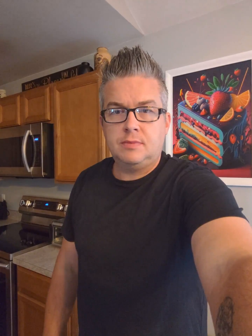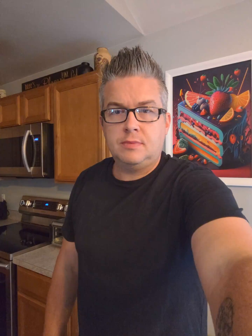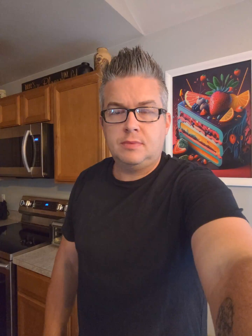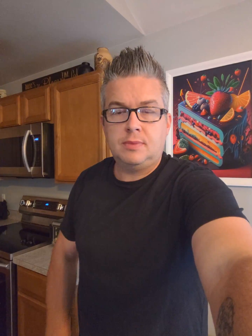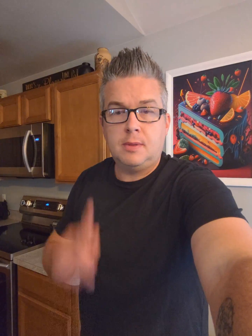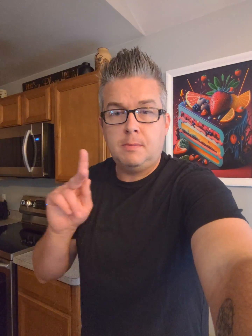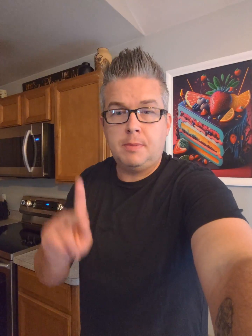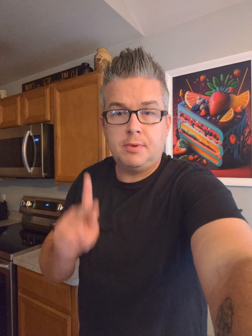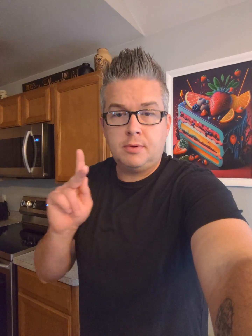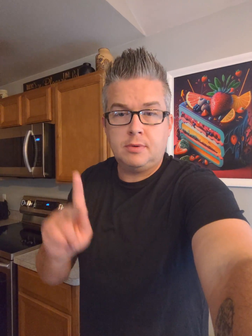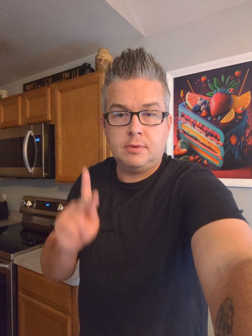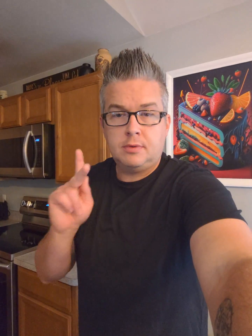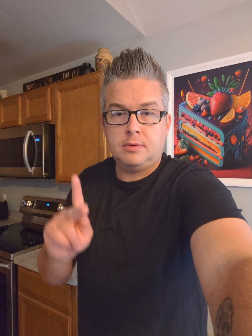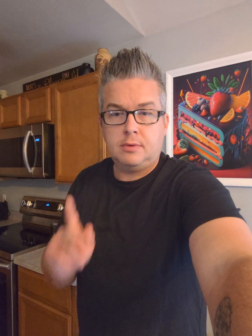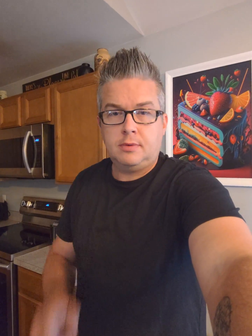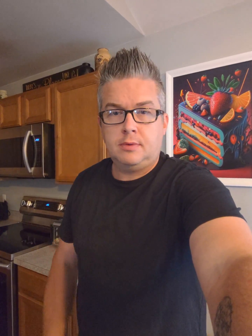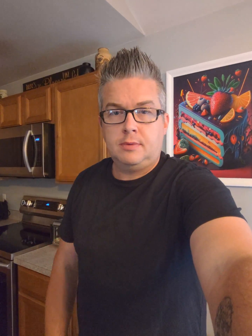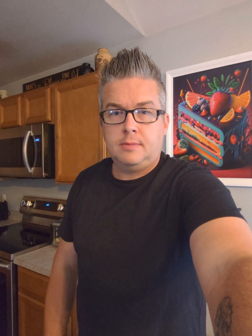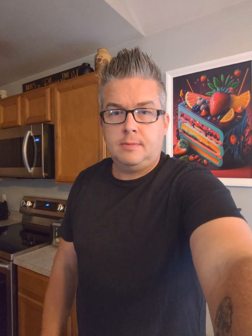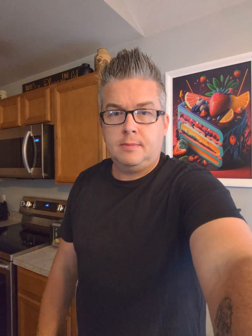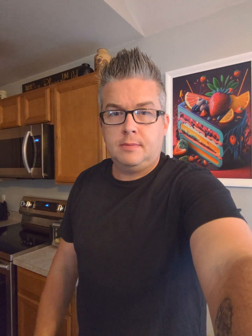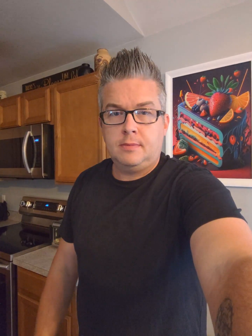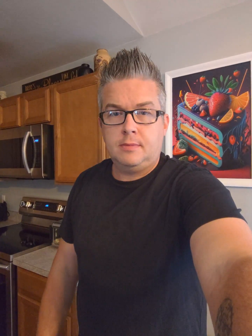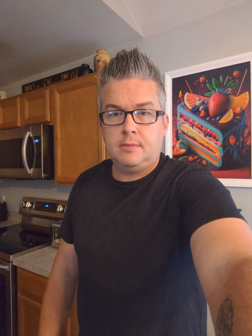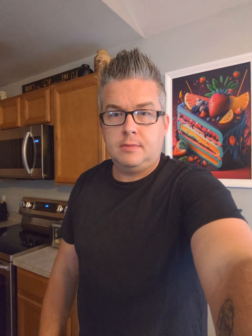people